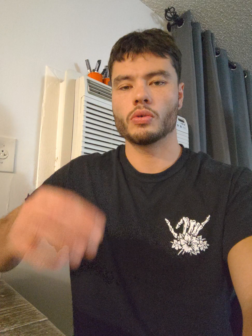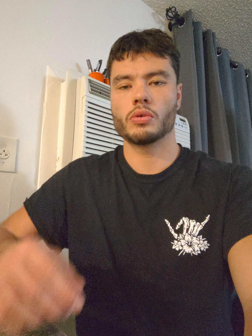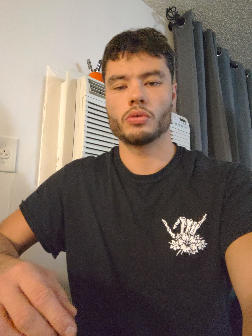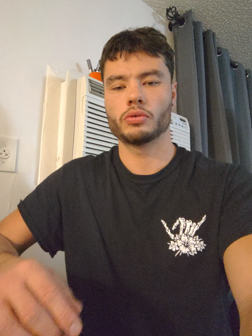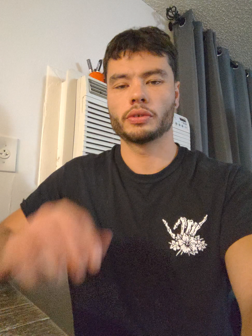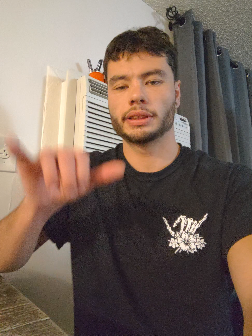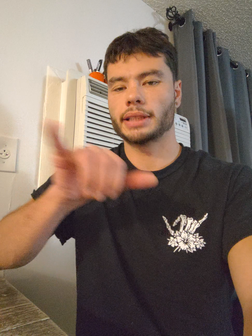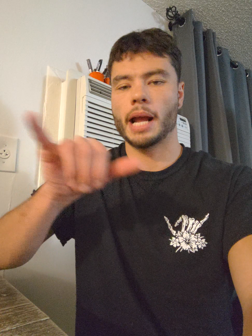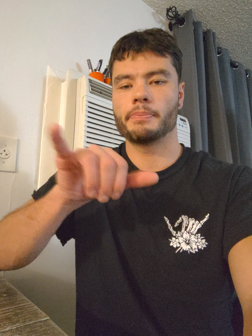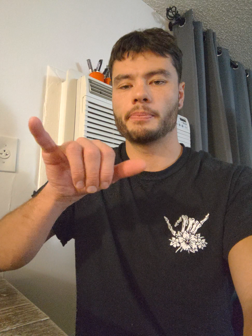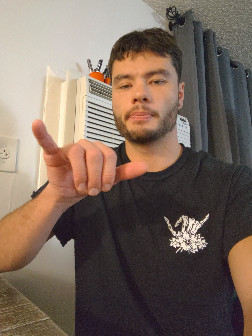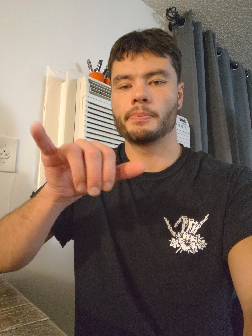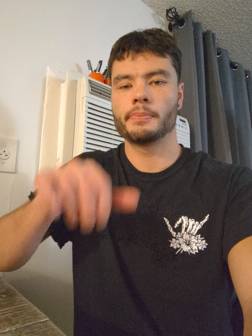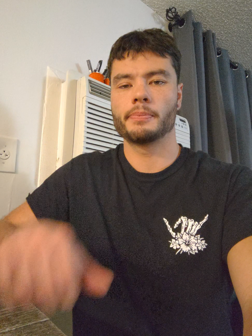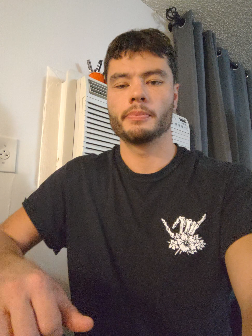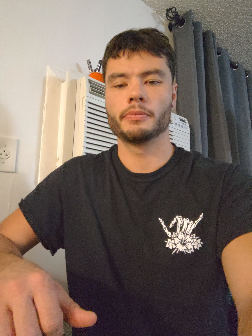same